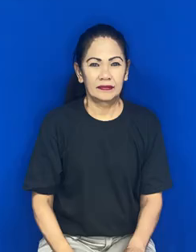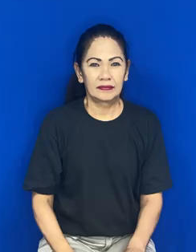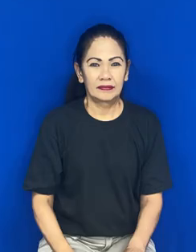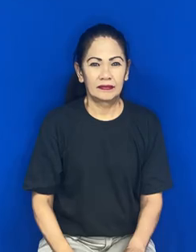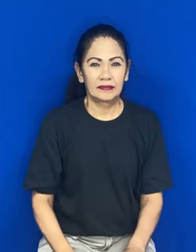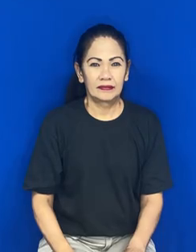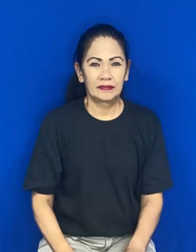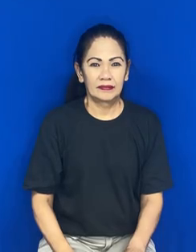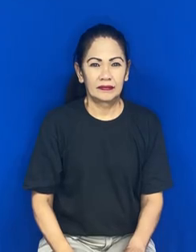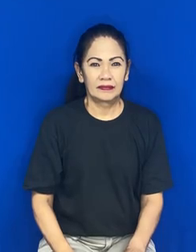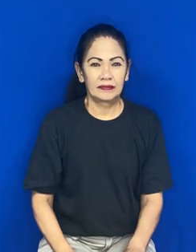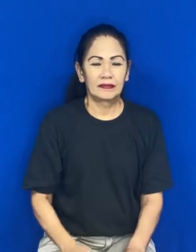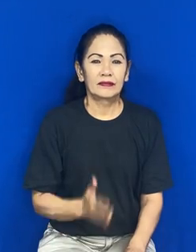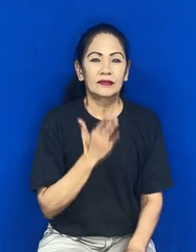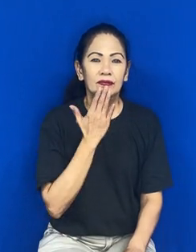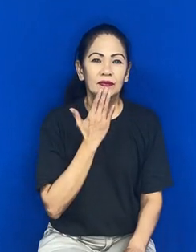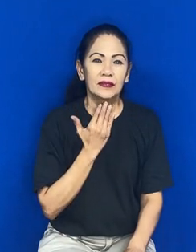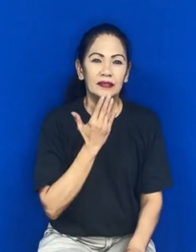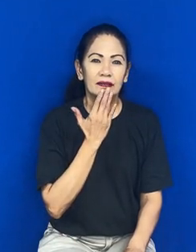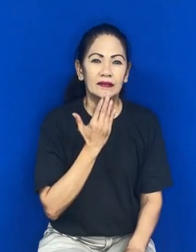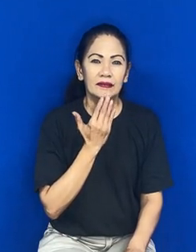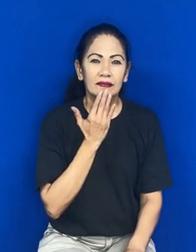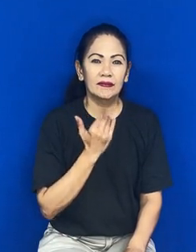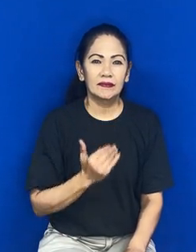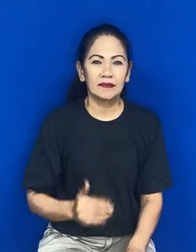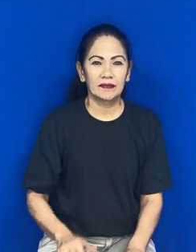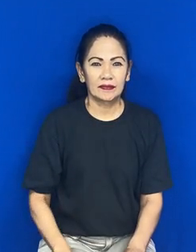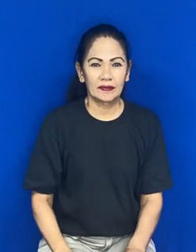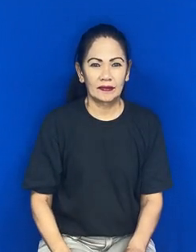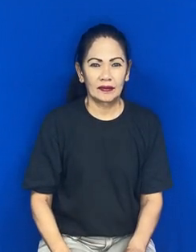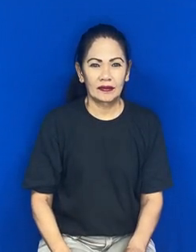sugar